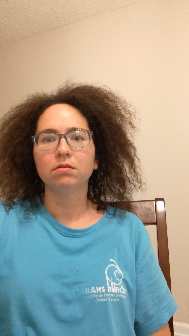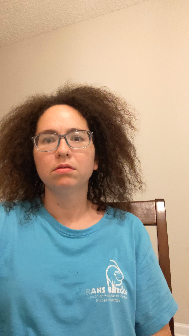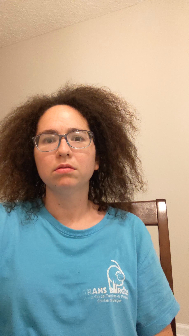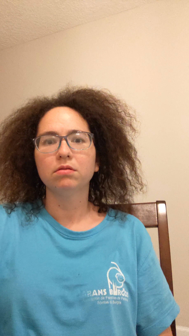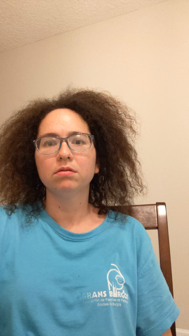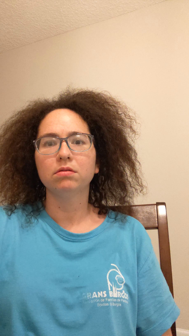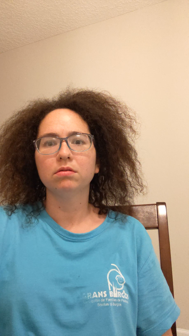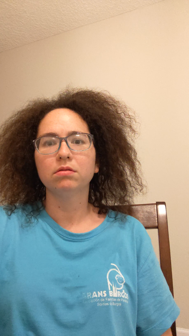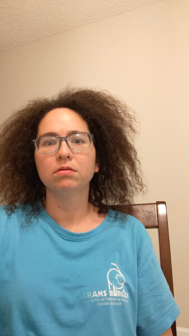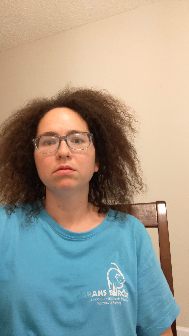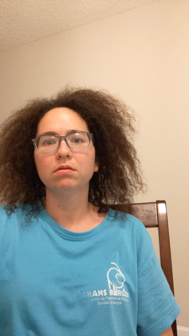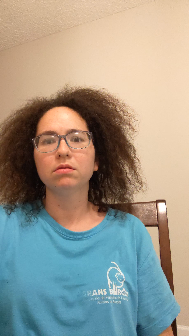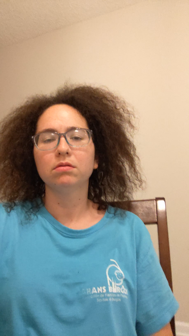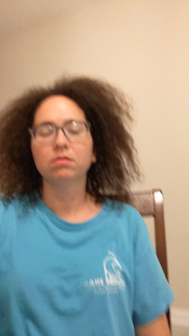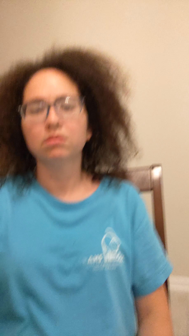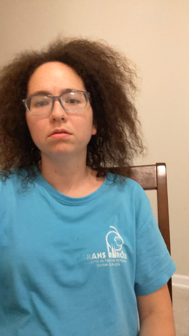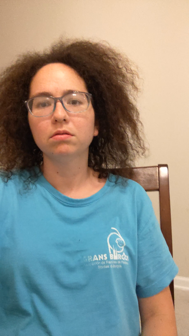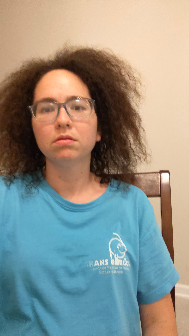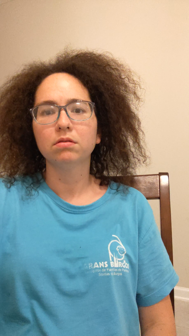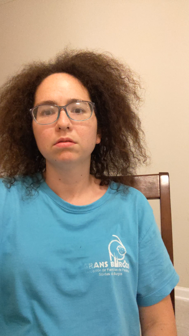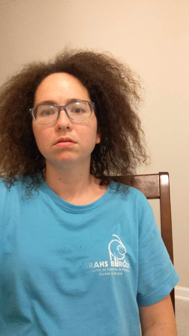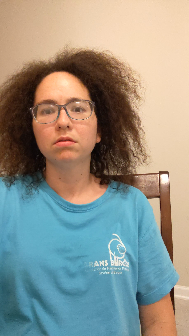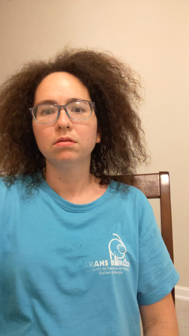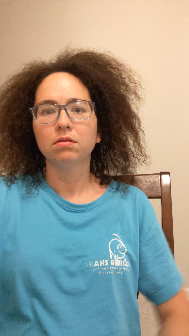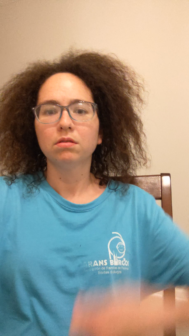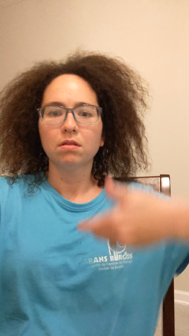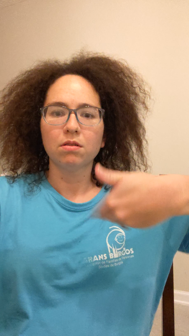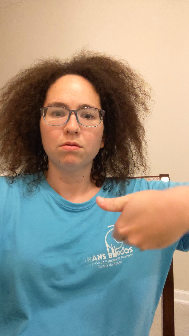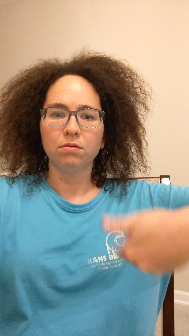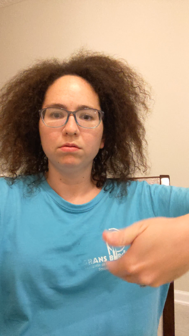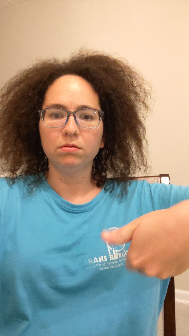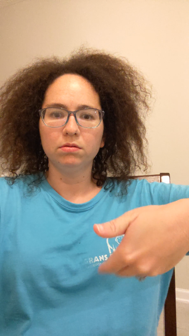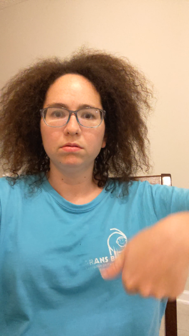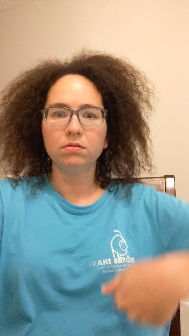shorts